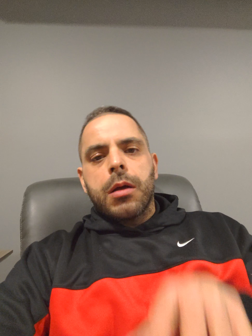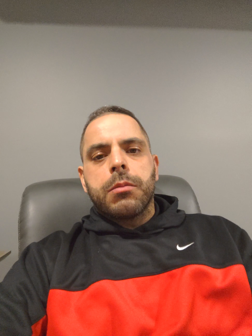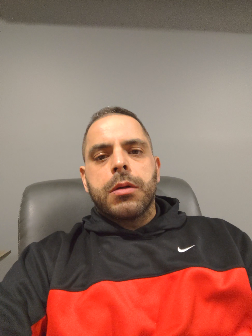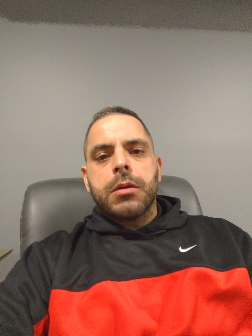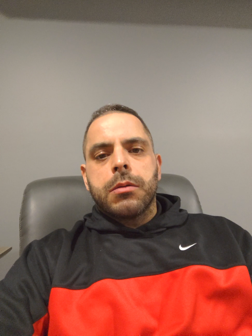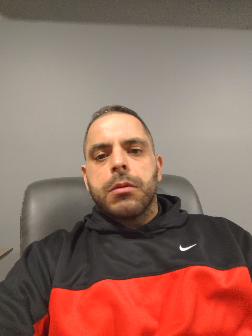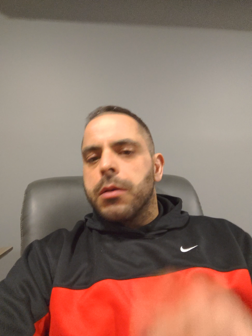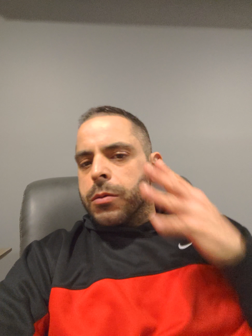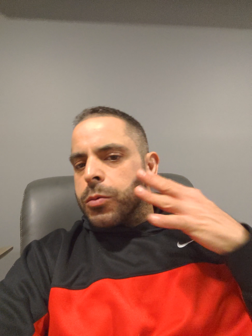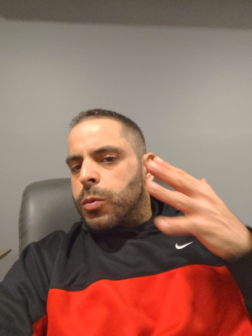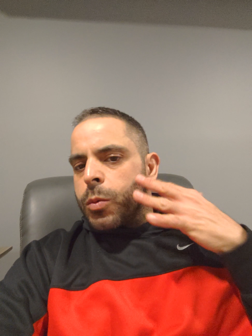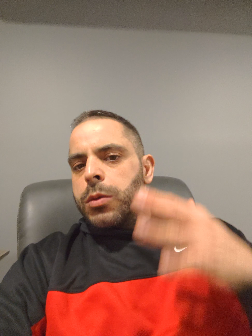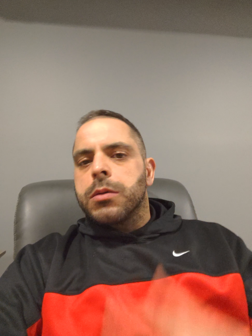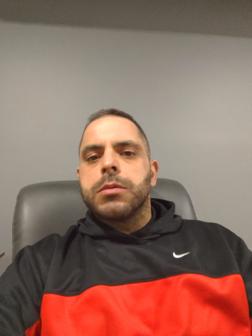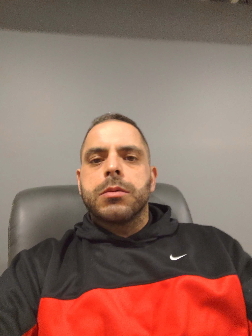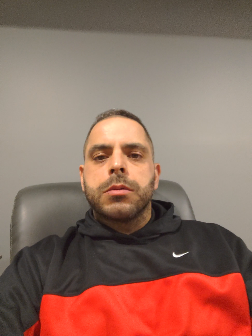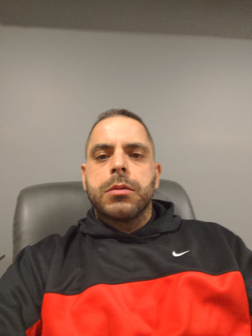noisy